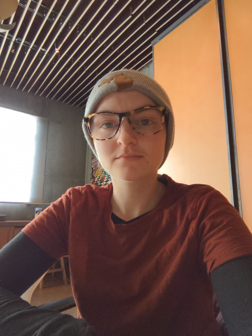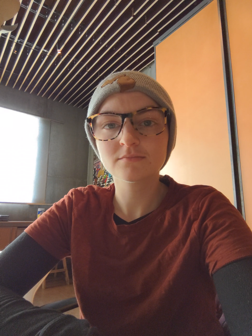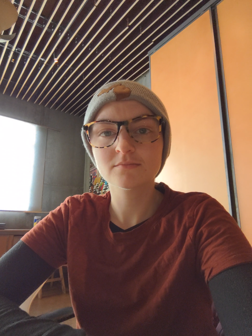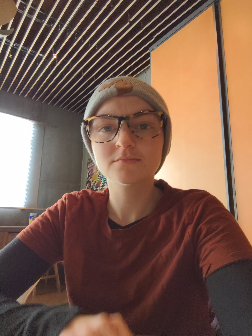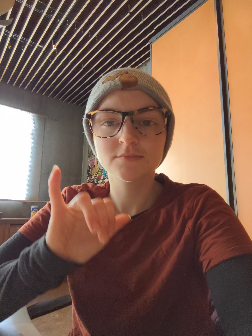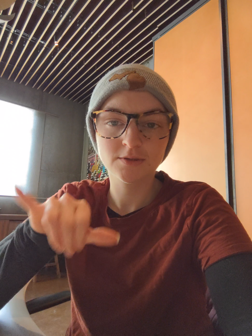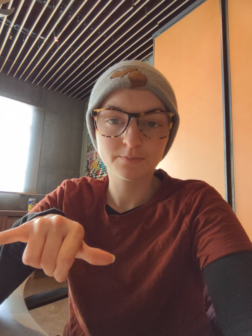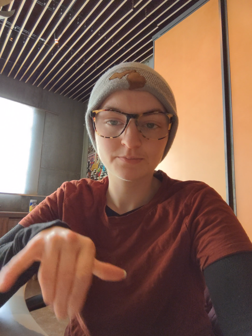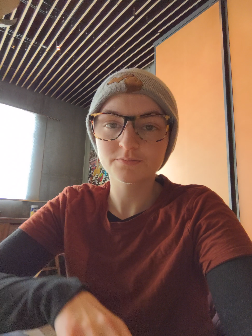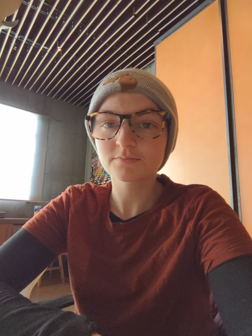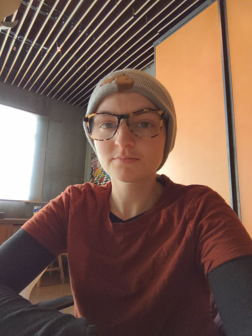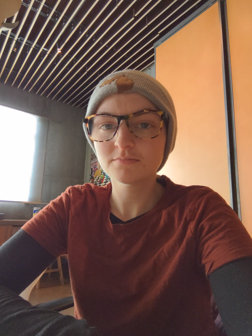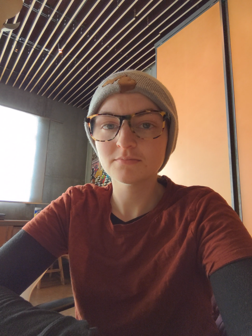that